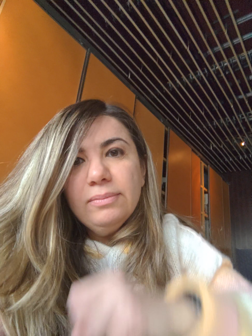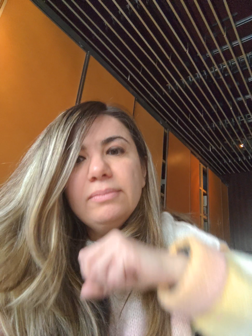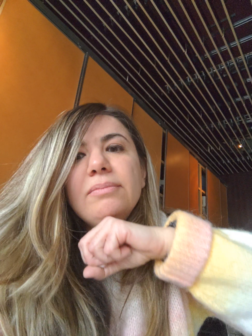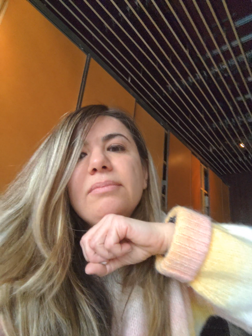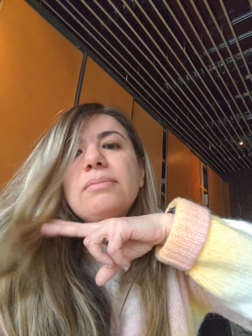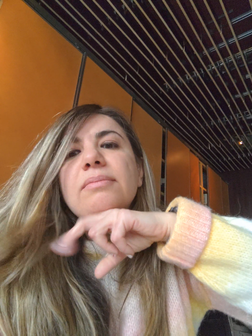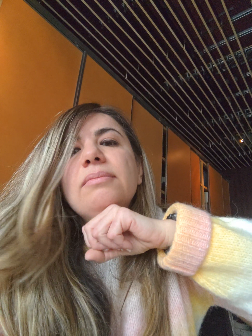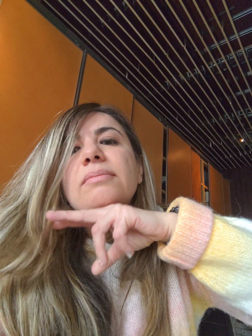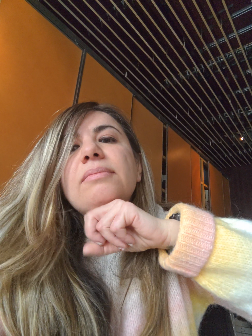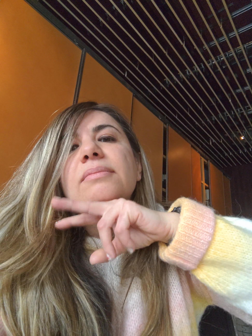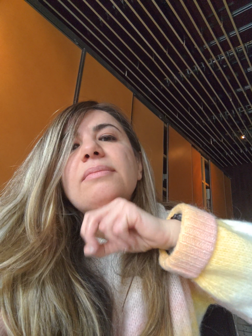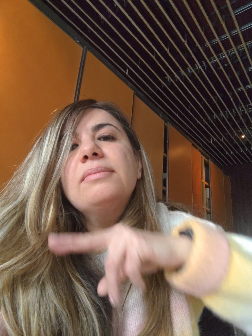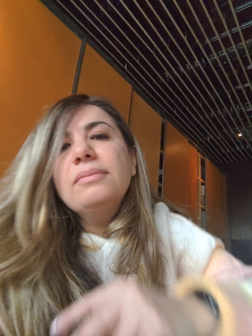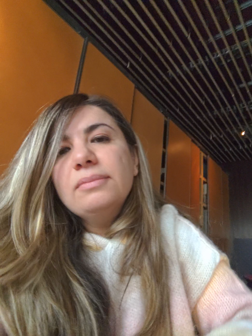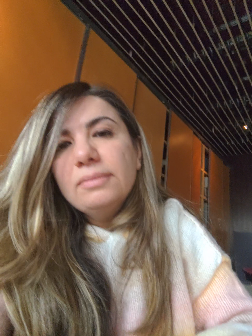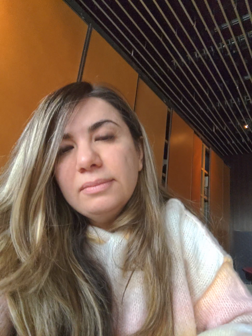frog